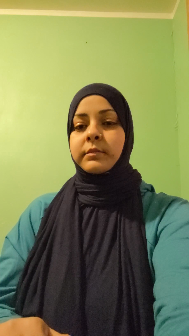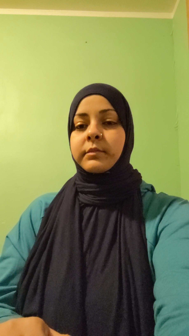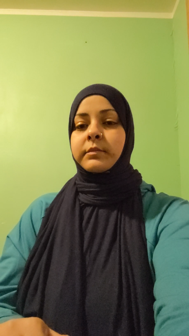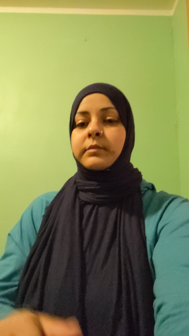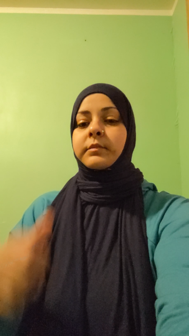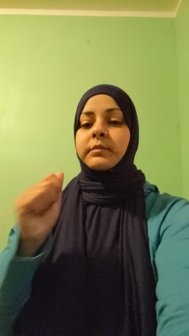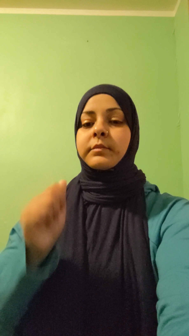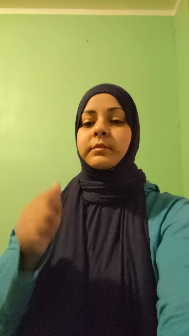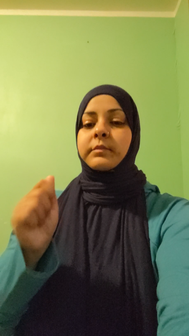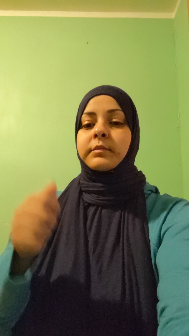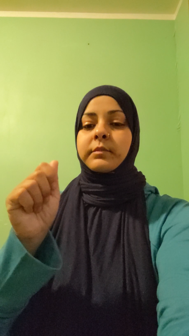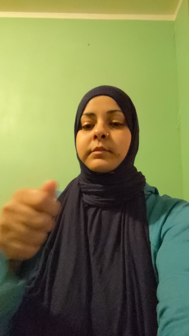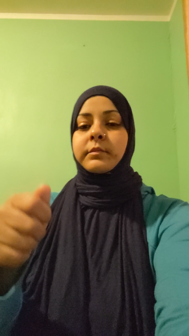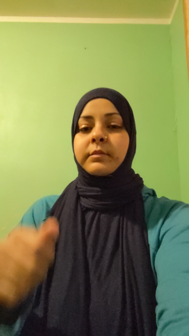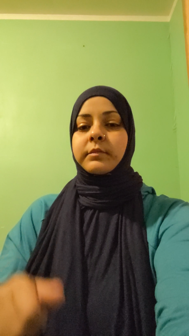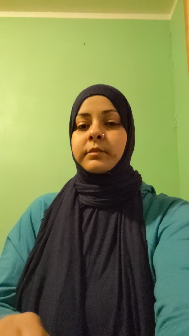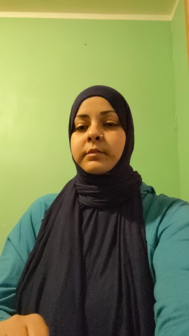cart